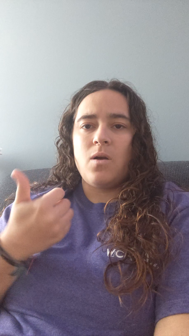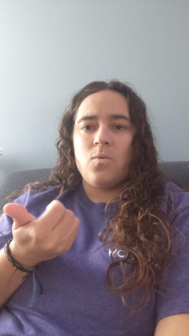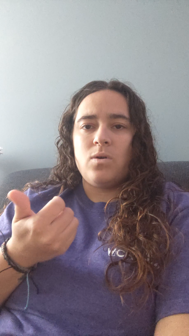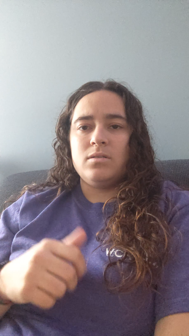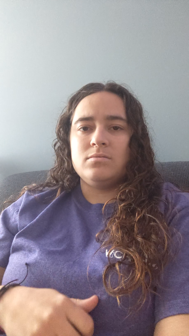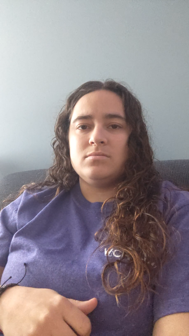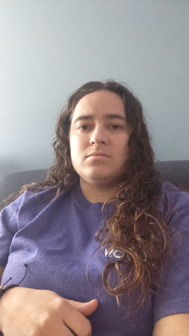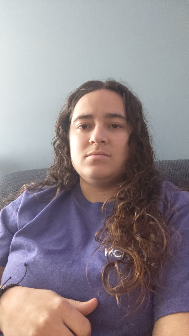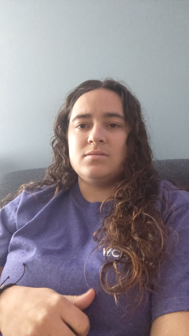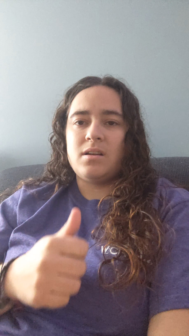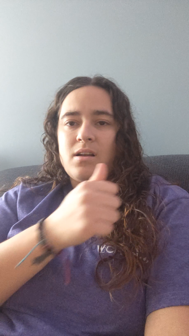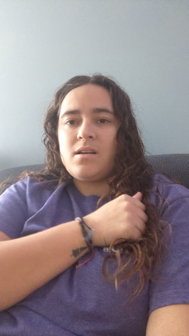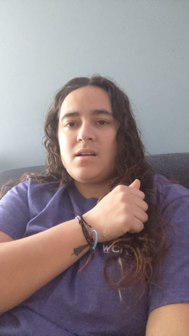hug